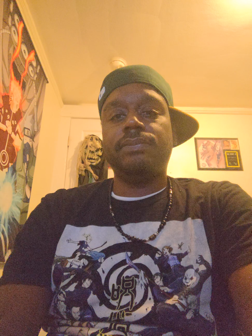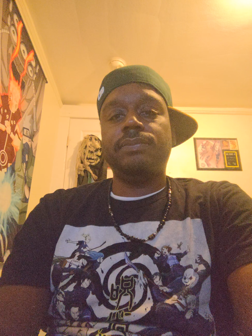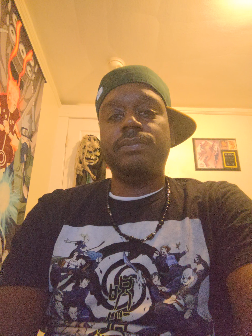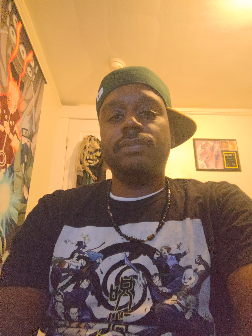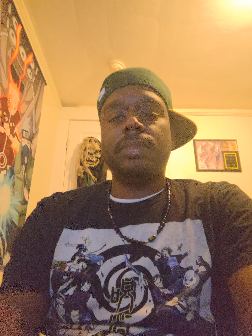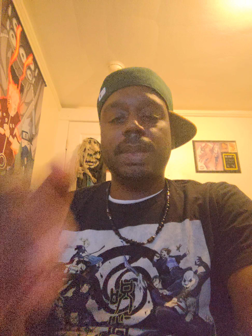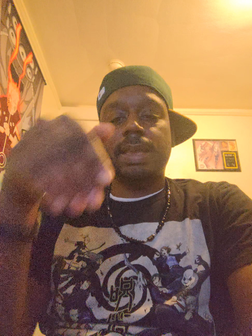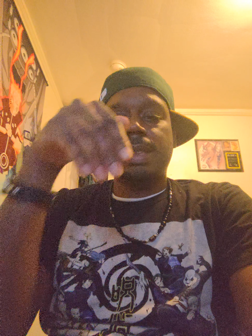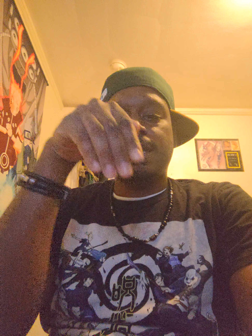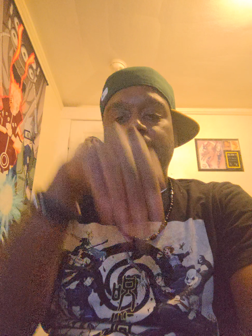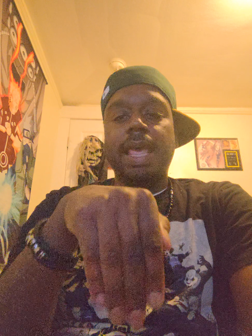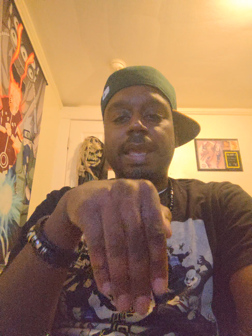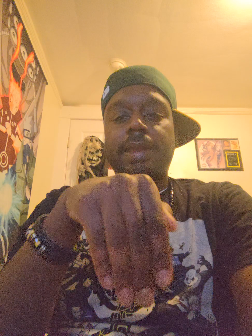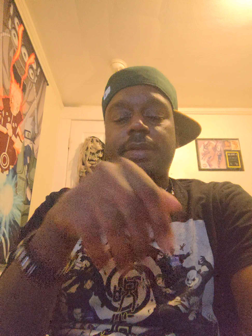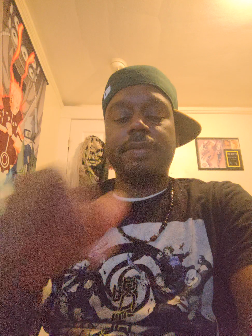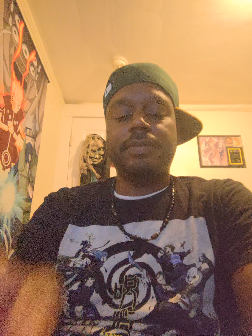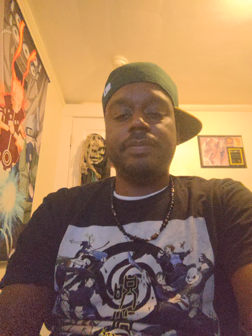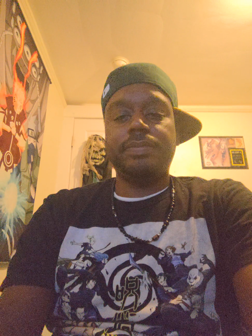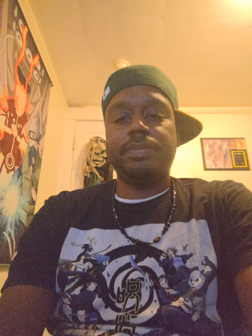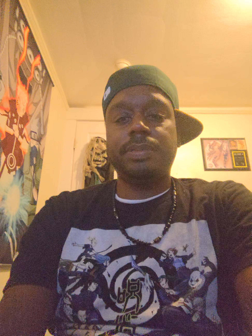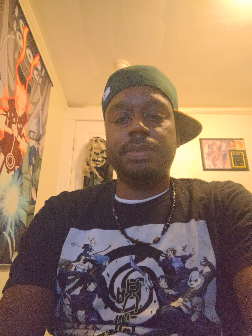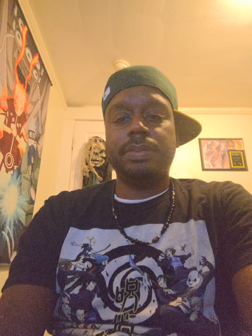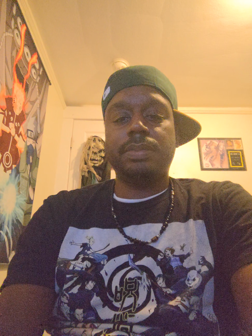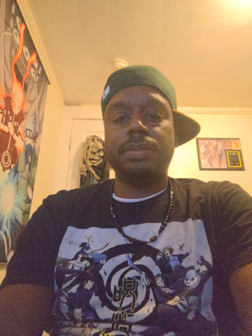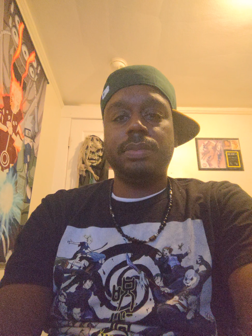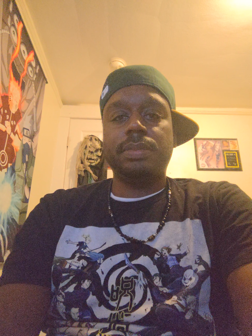night